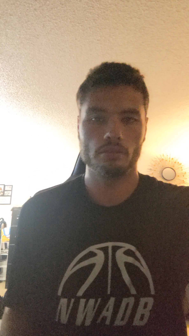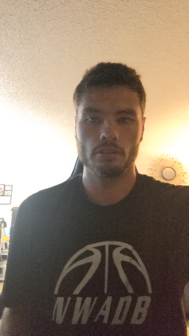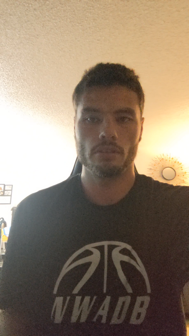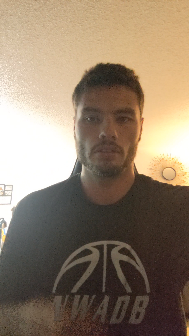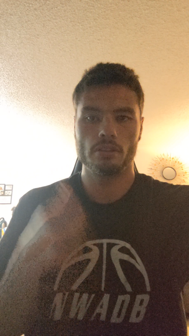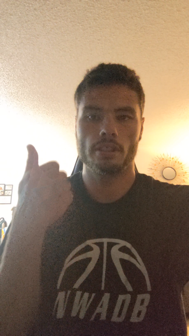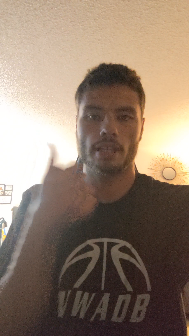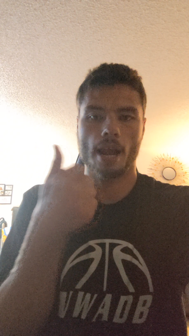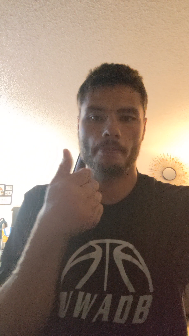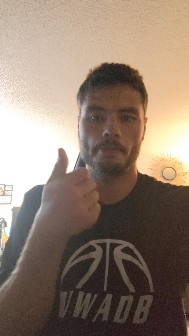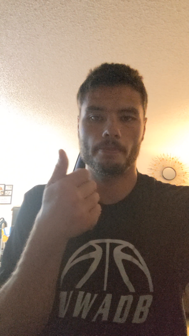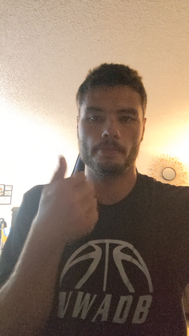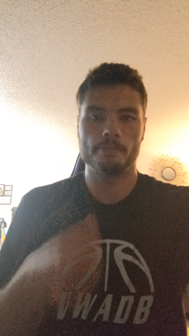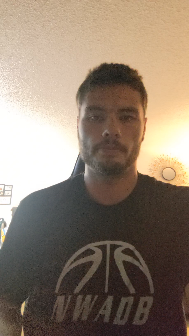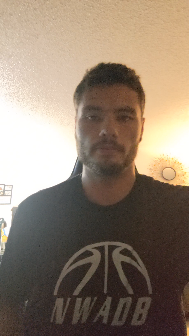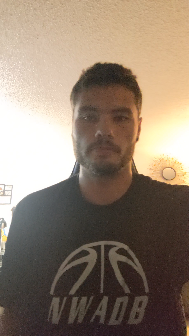game